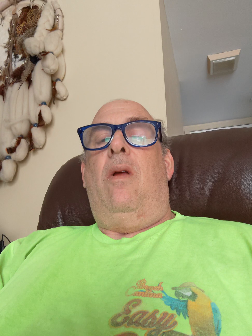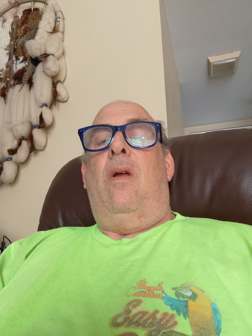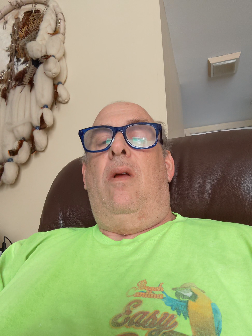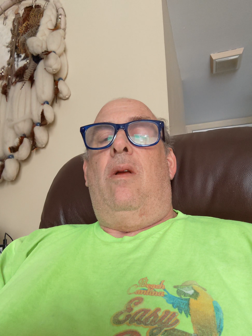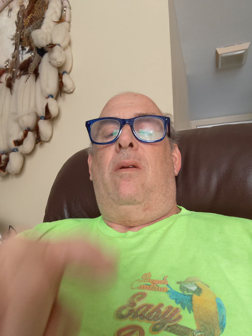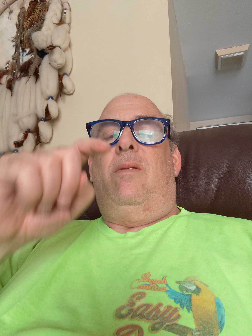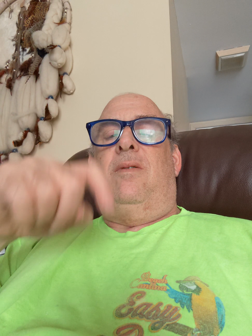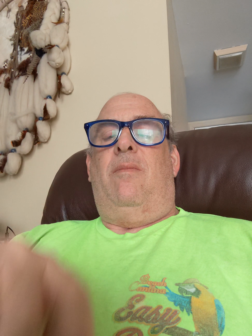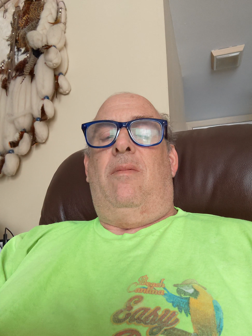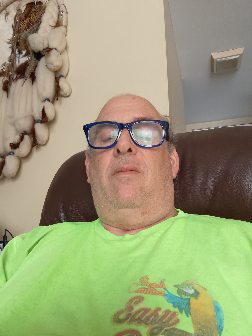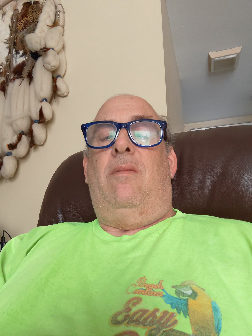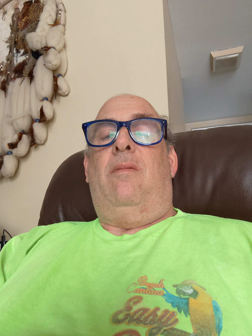time